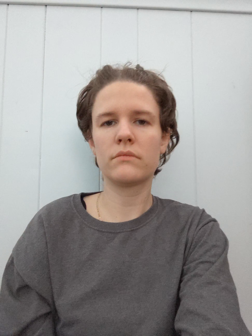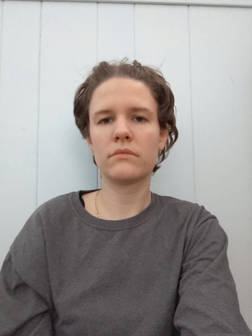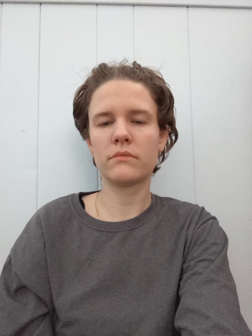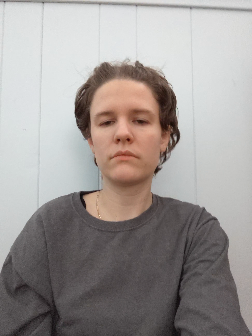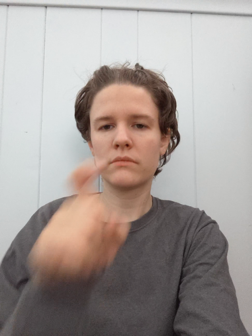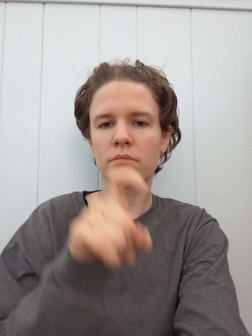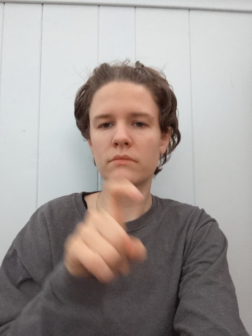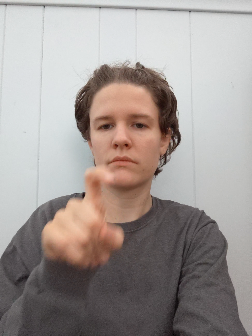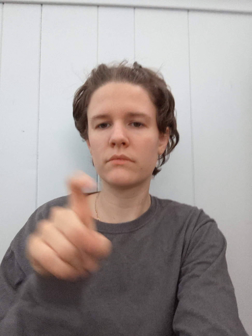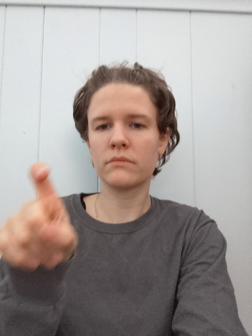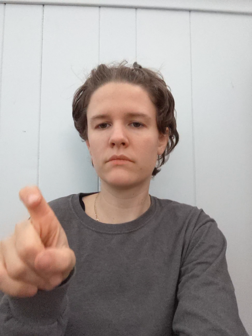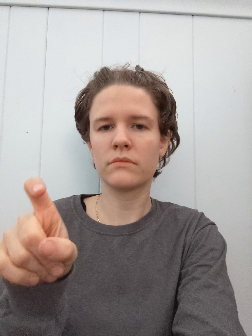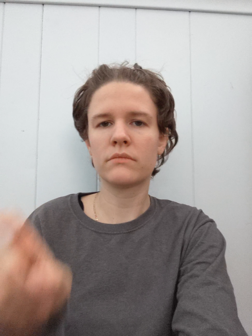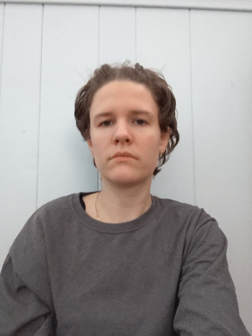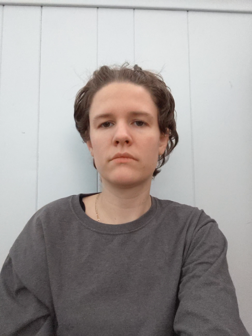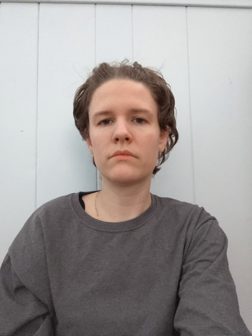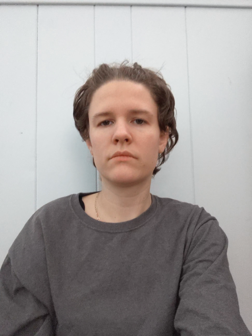closet